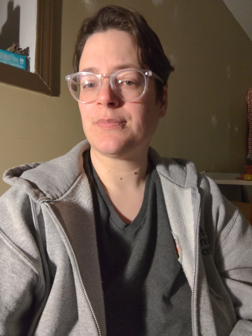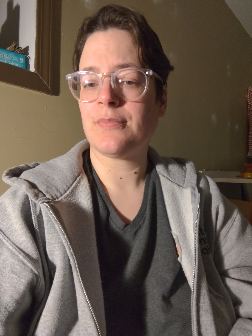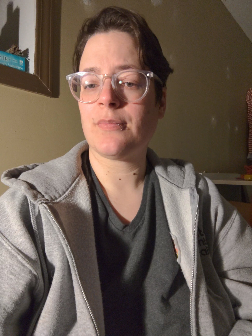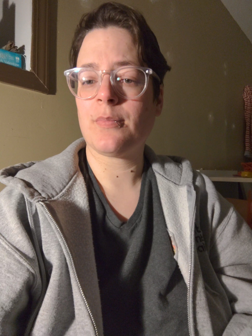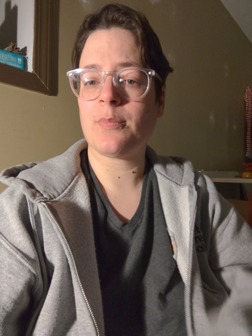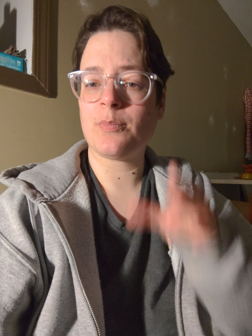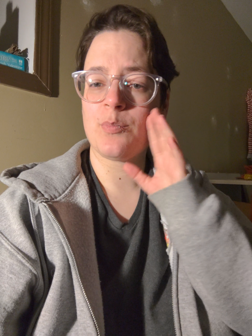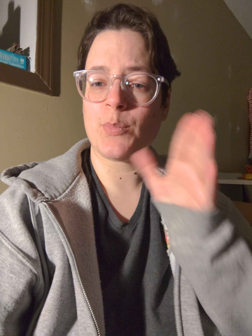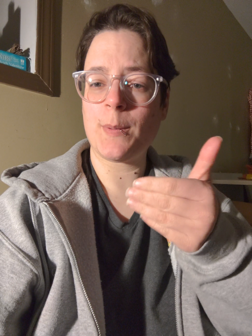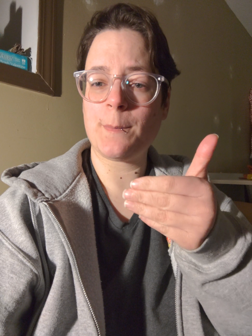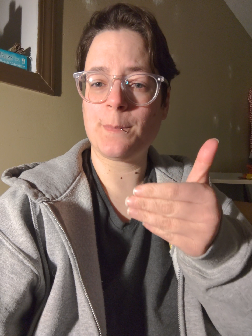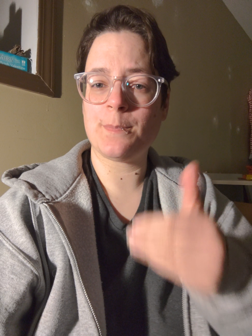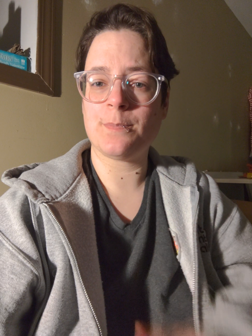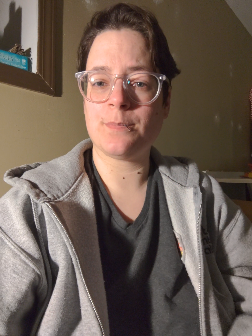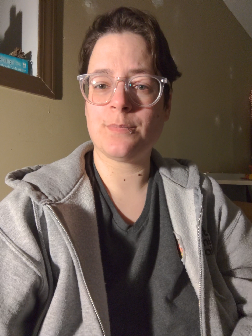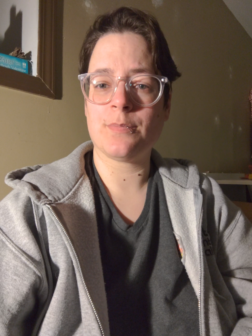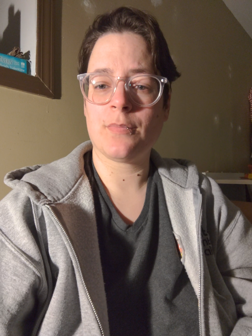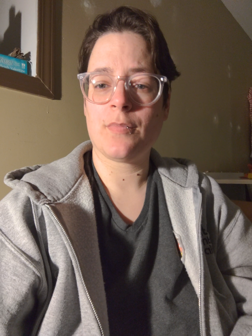bedroom